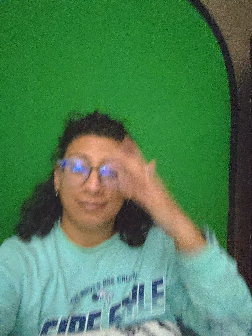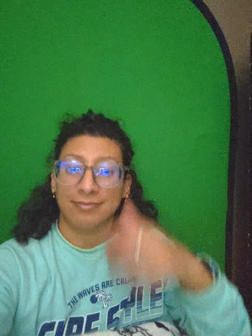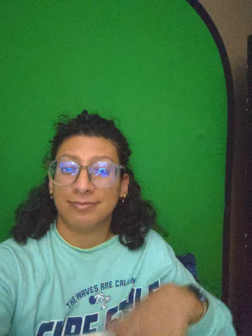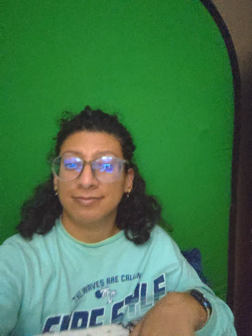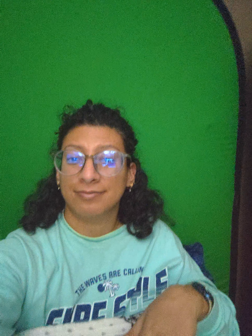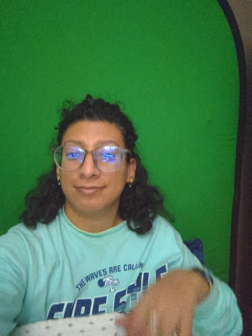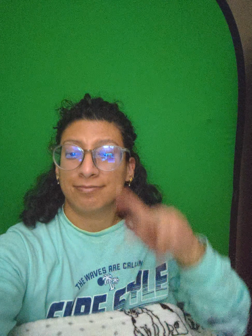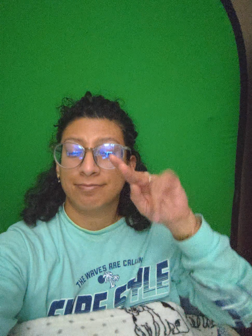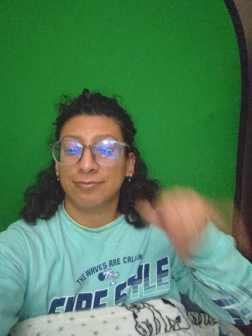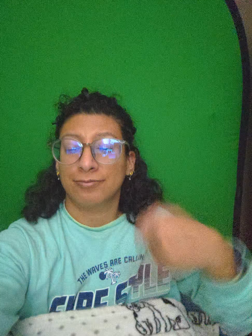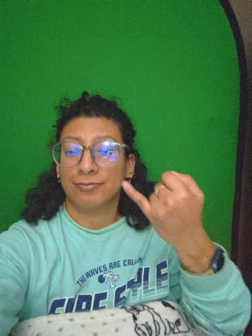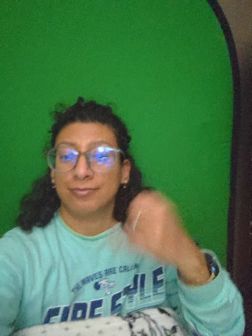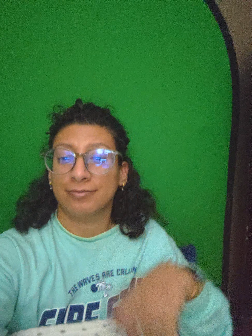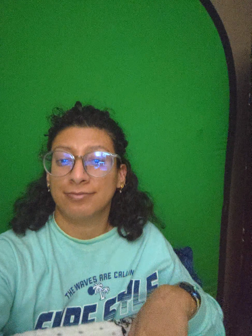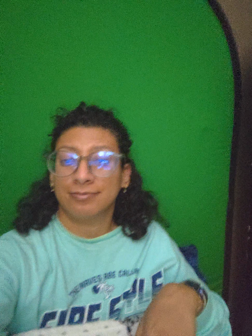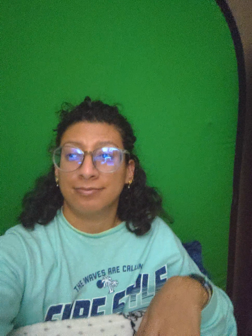pajamas